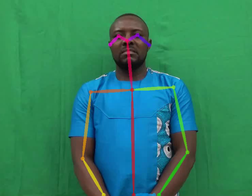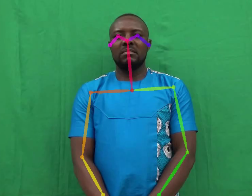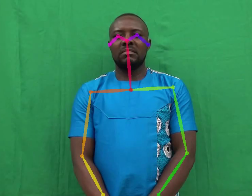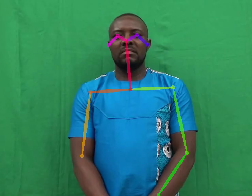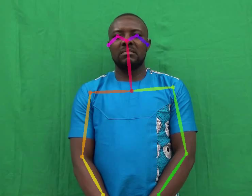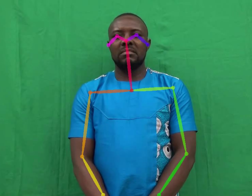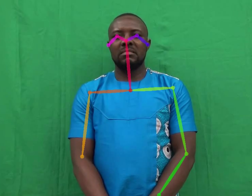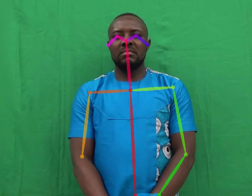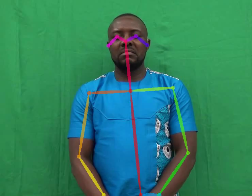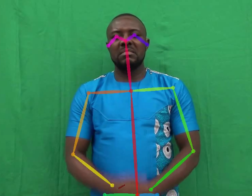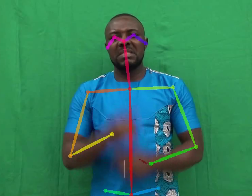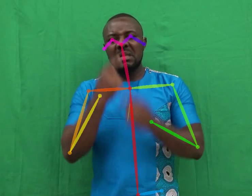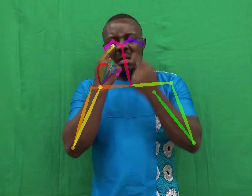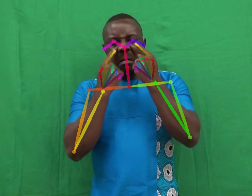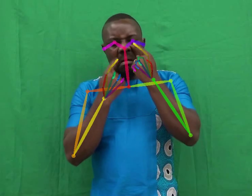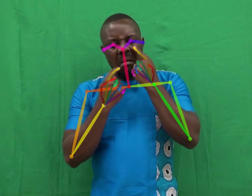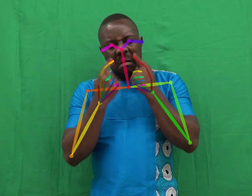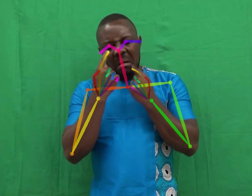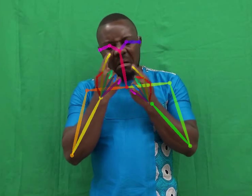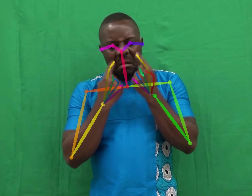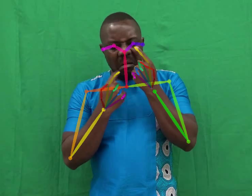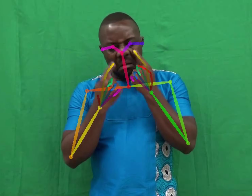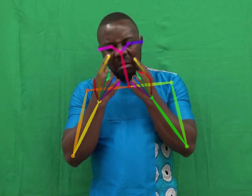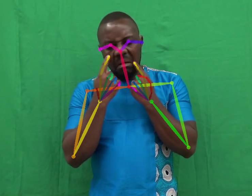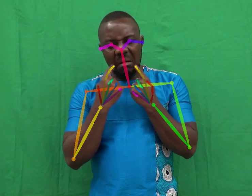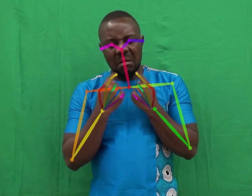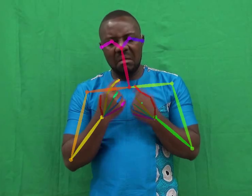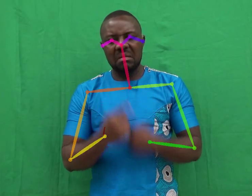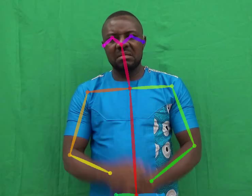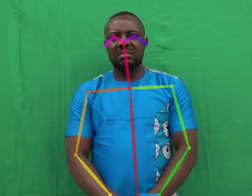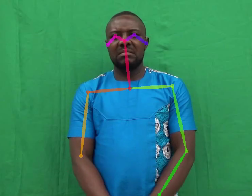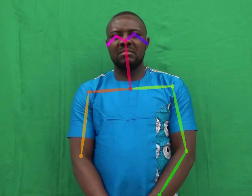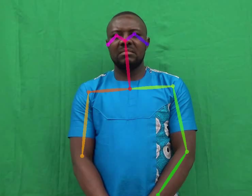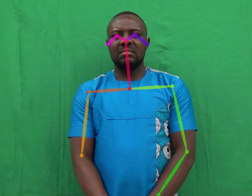cry